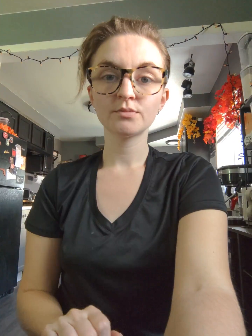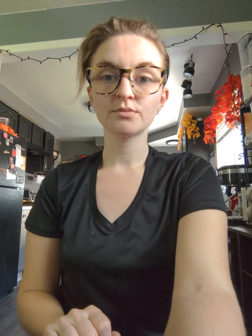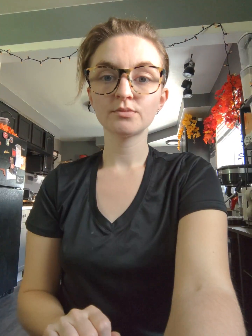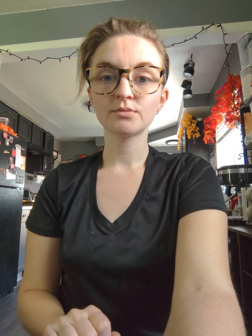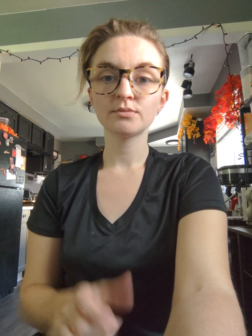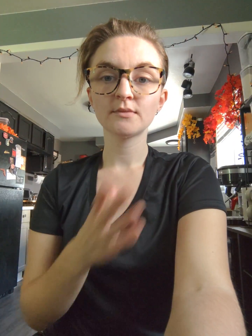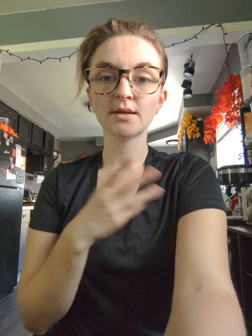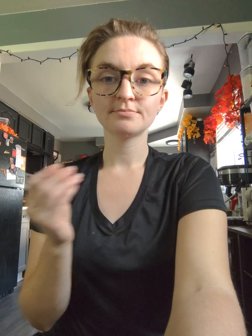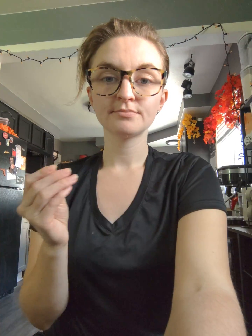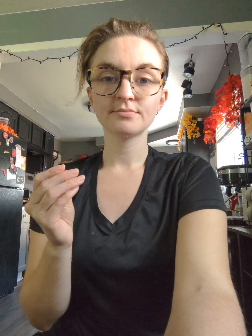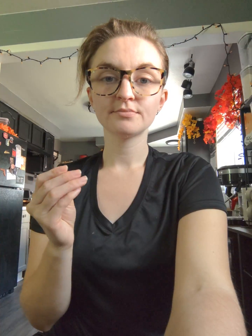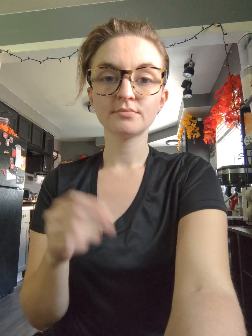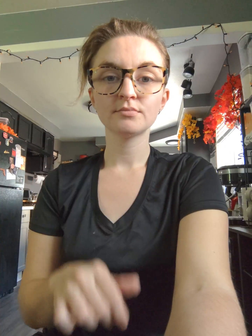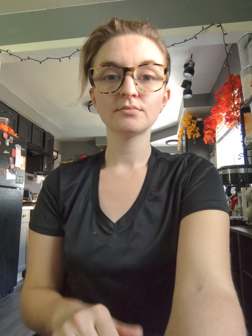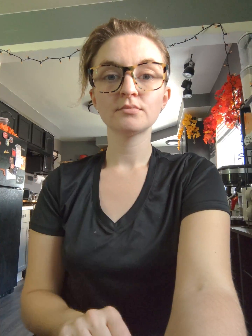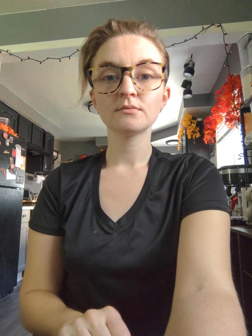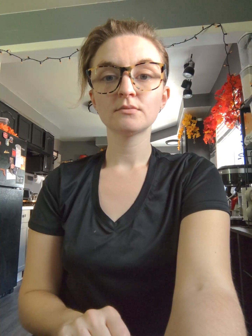and